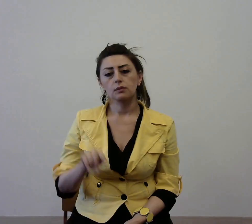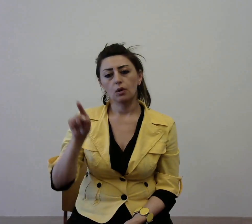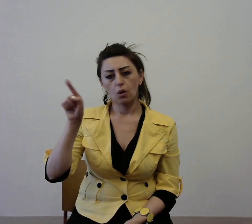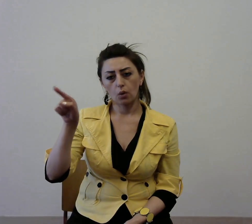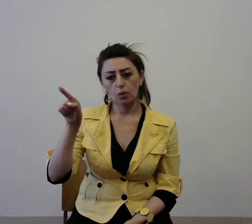O